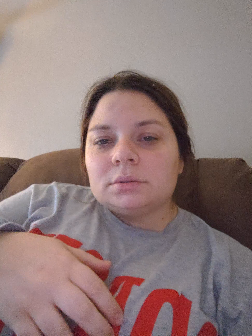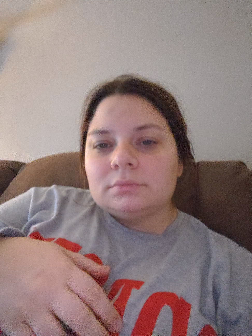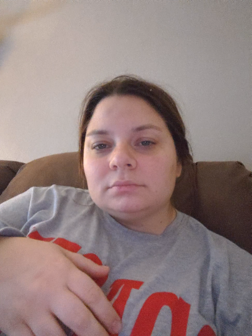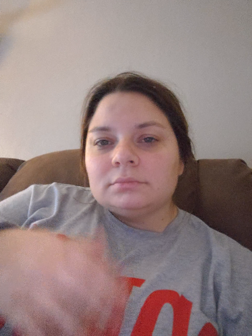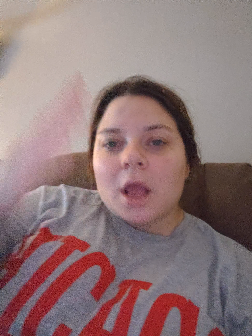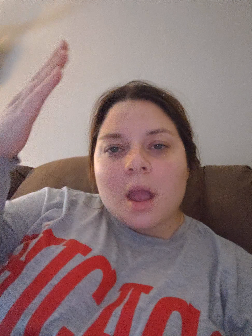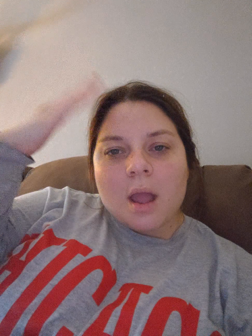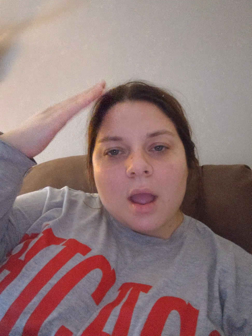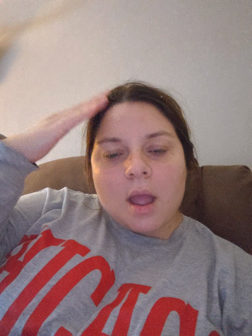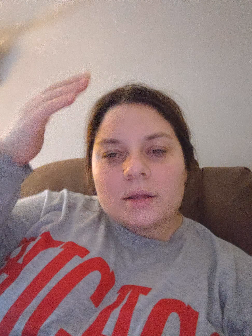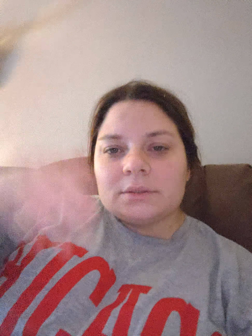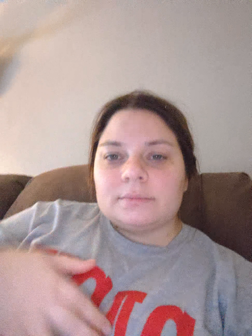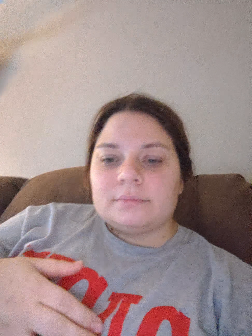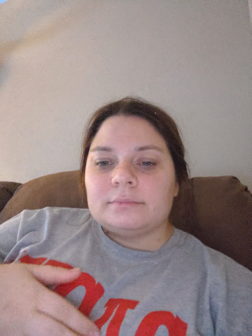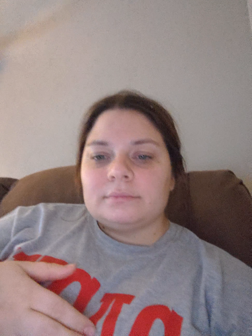hat